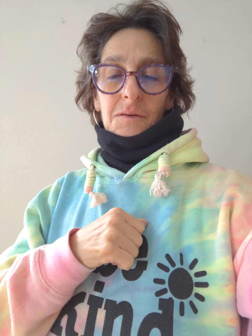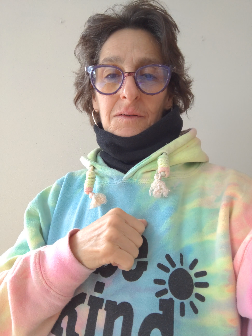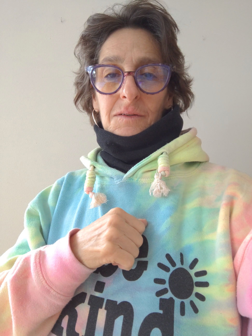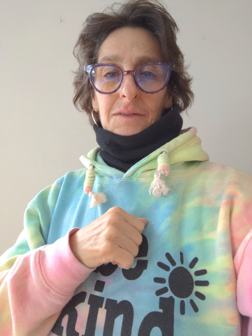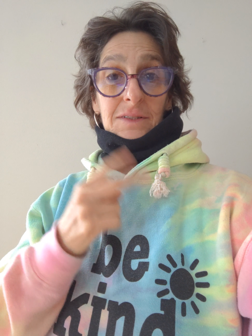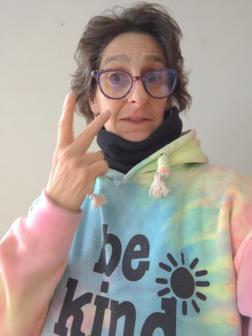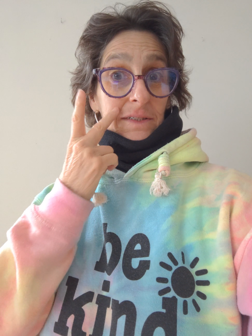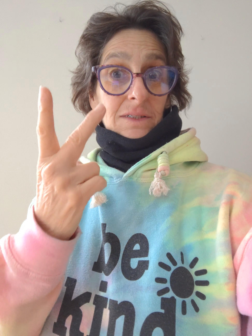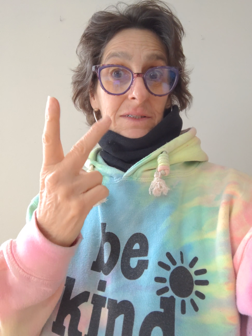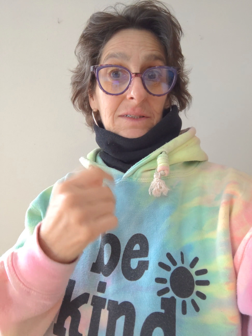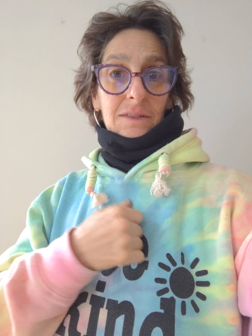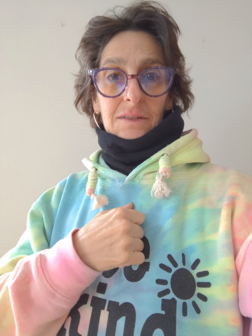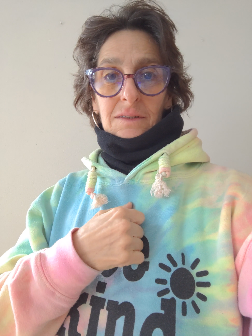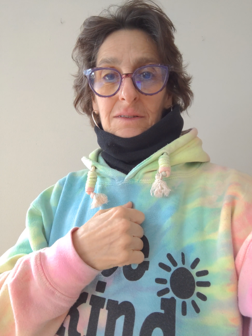see